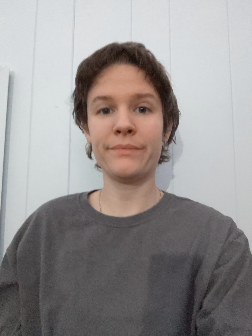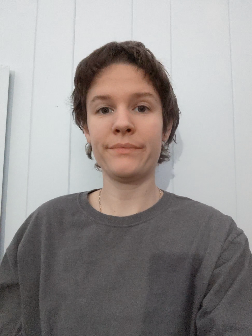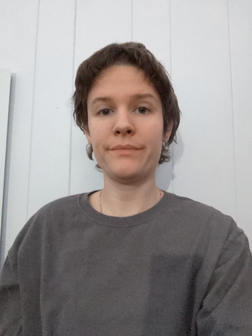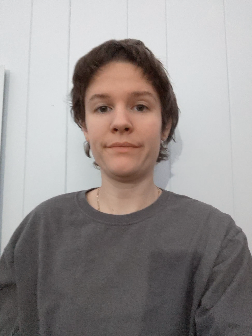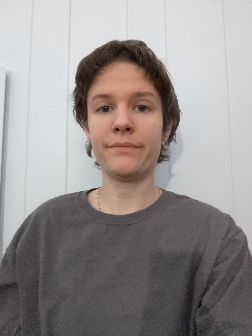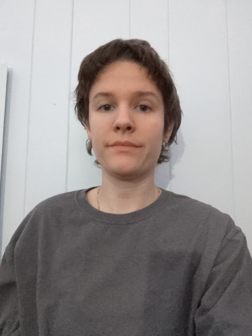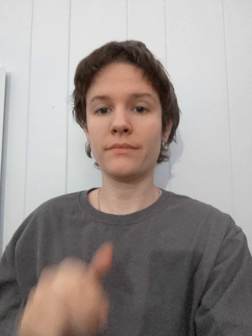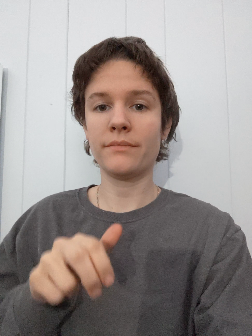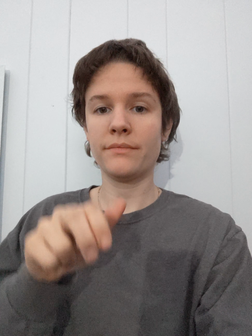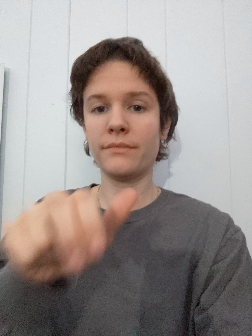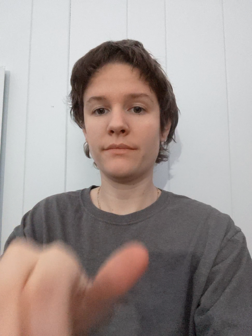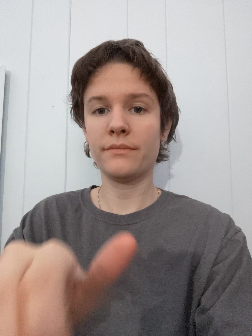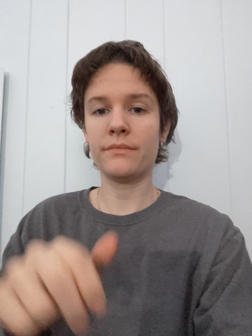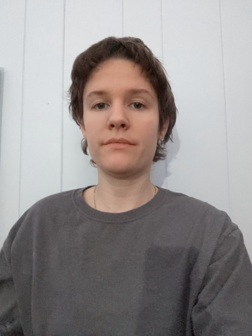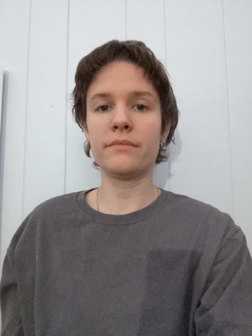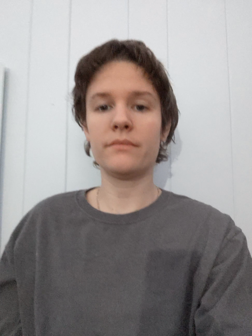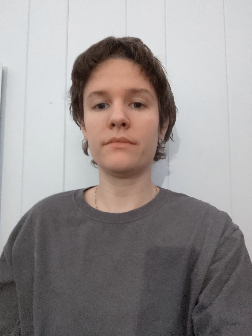ride